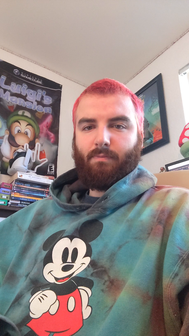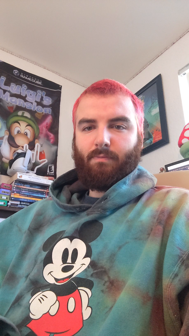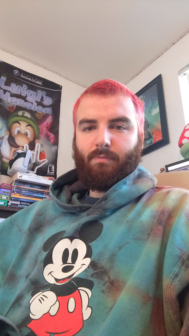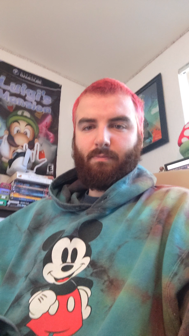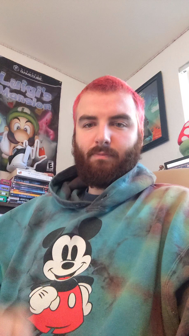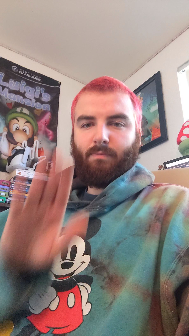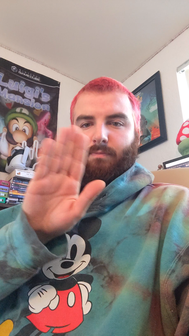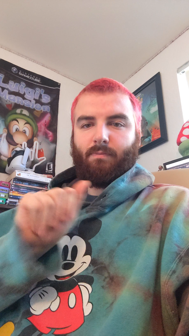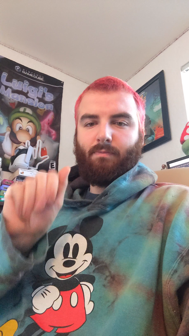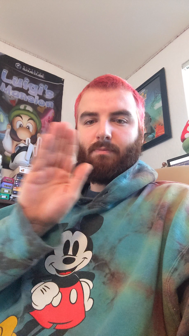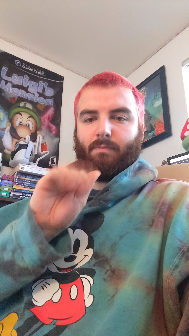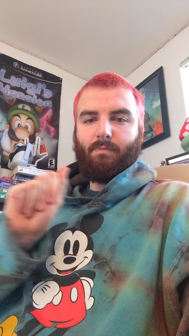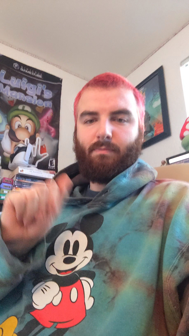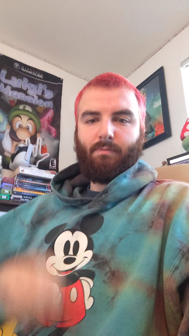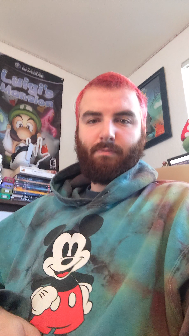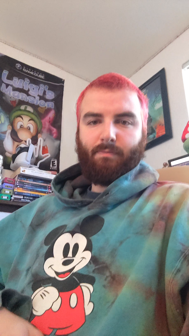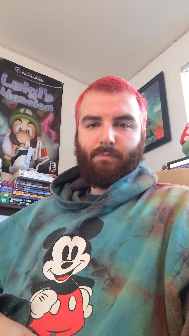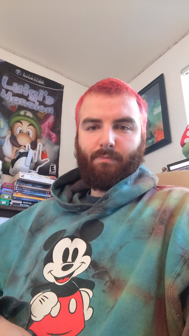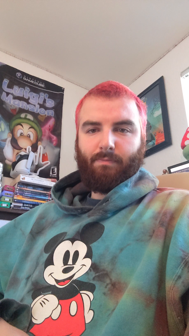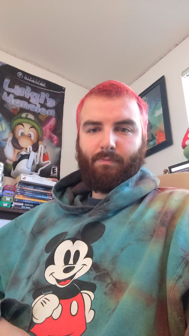baa baa